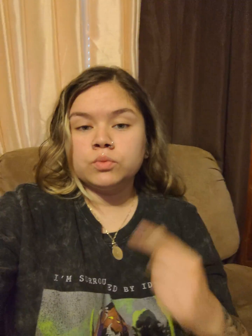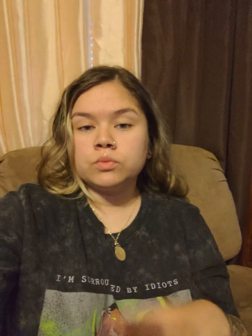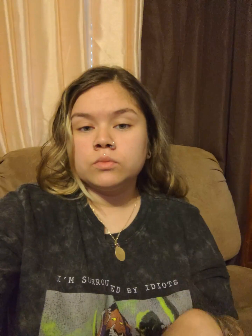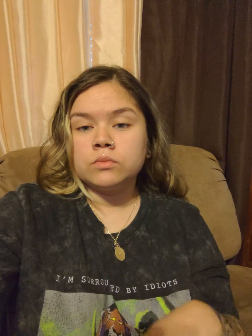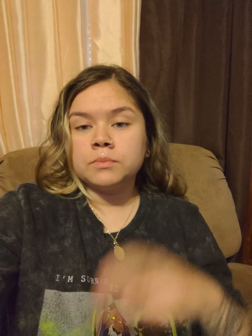potato